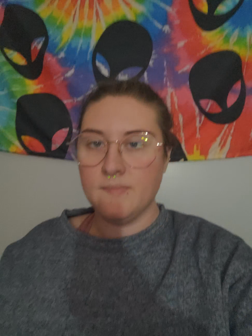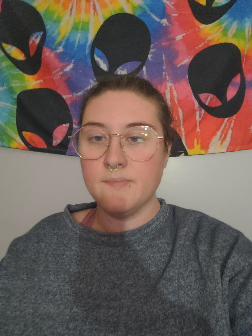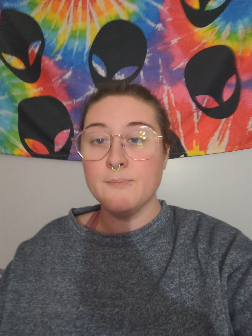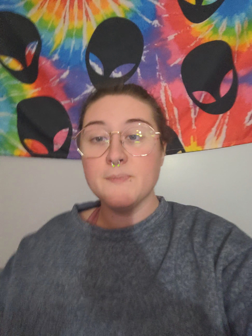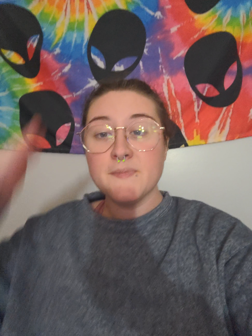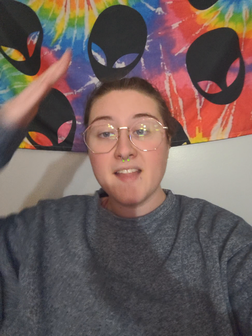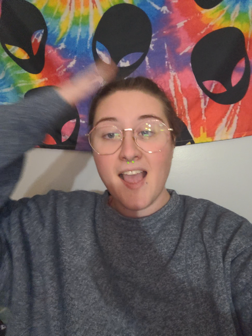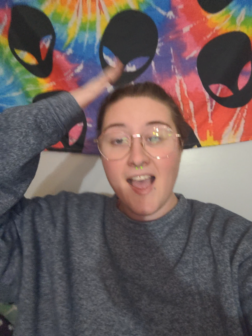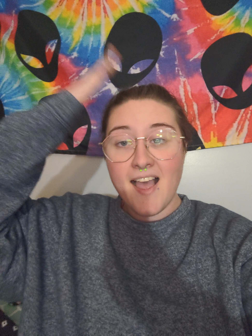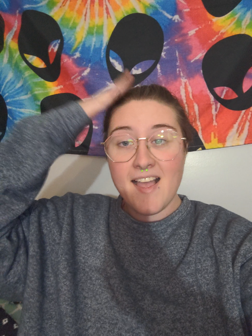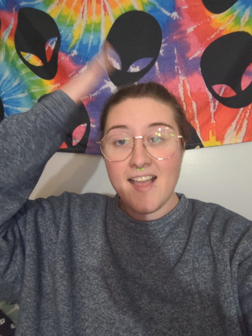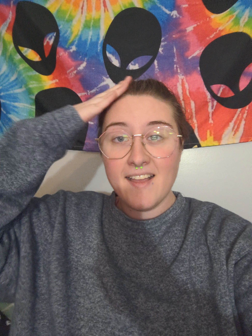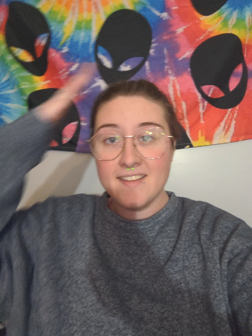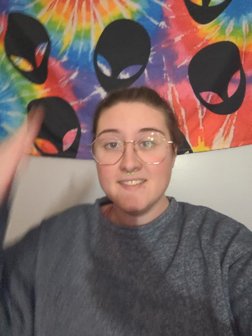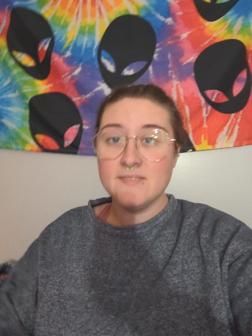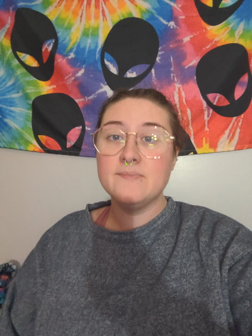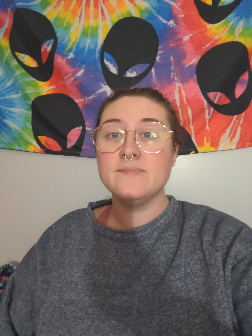hat